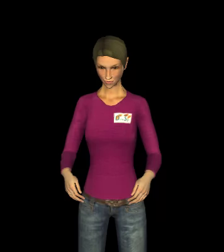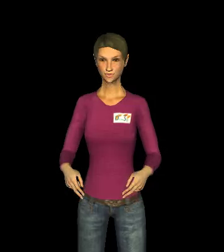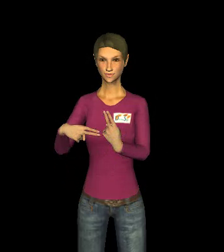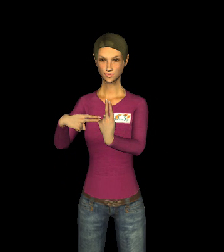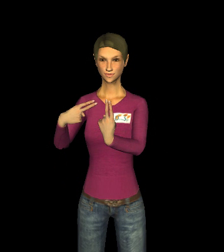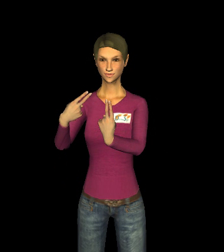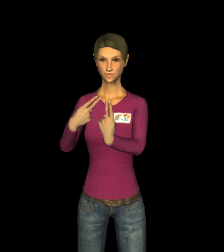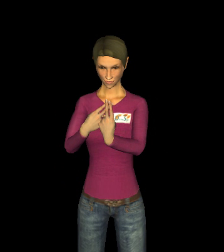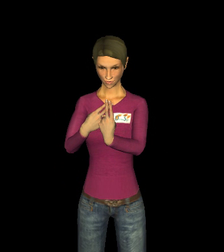يجيب